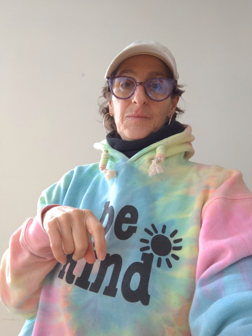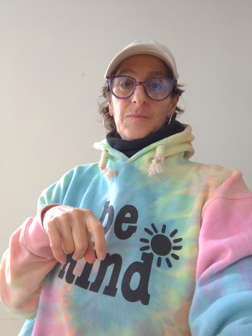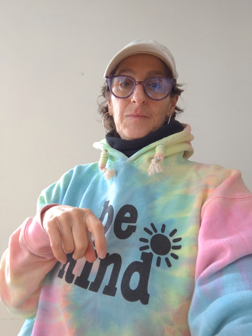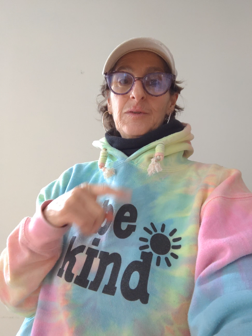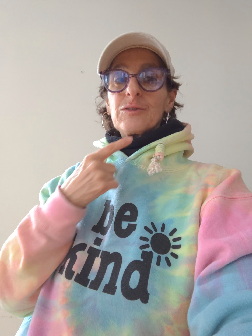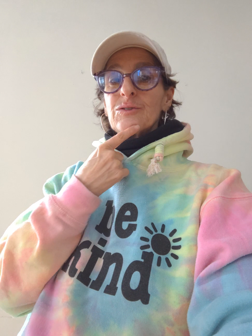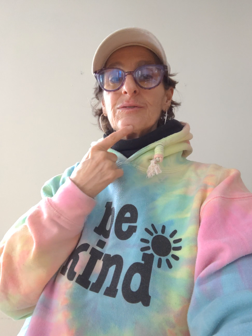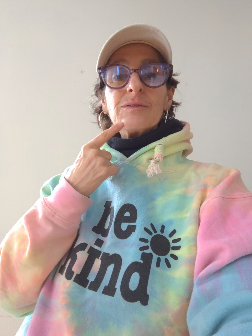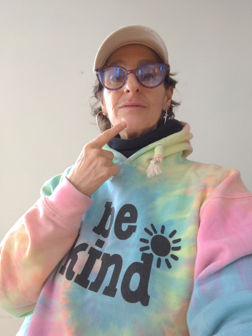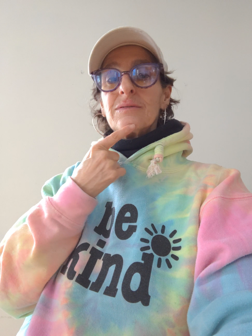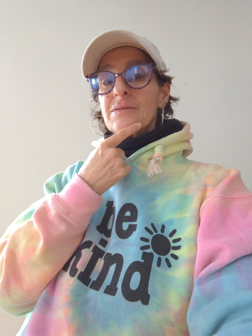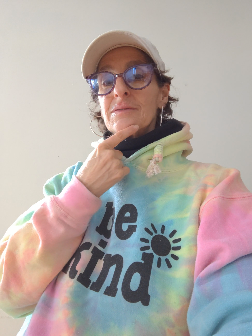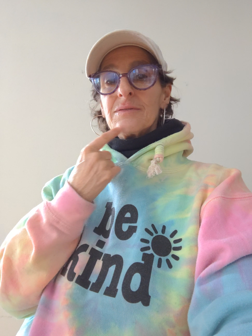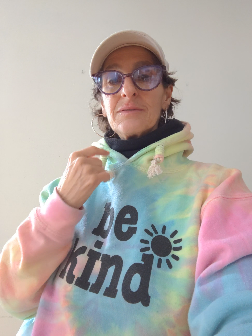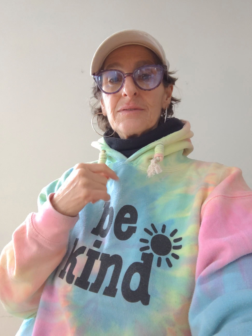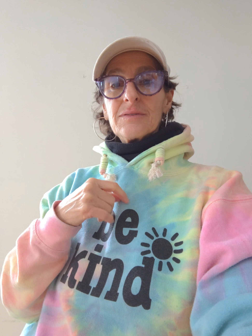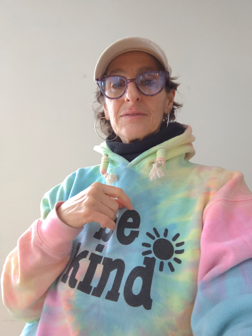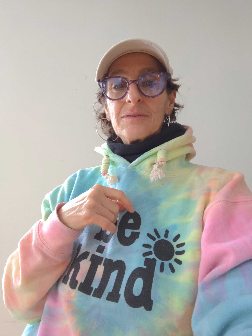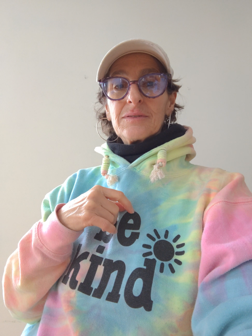chin